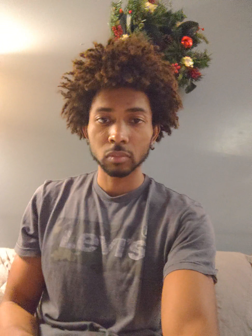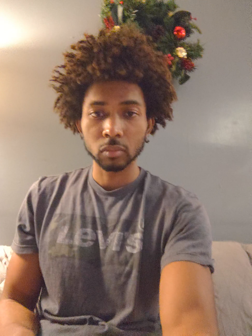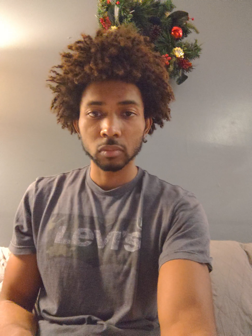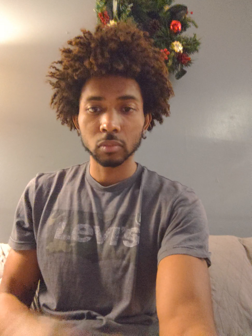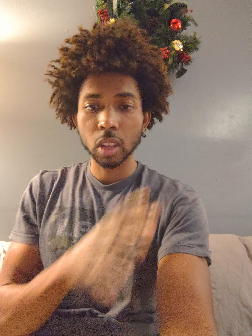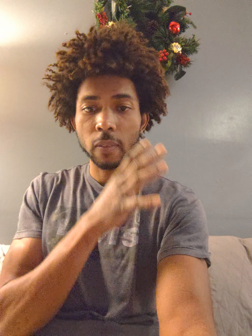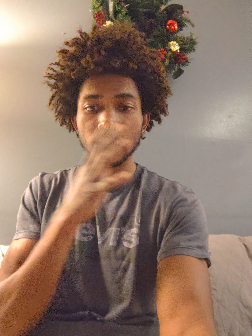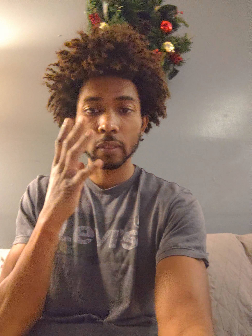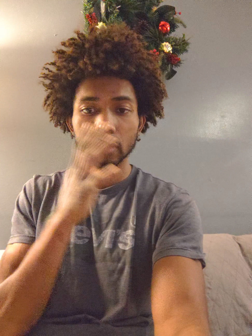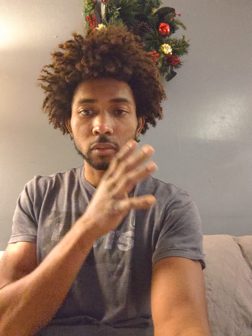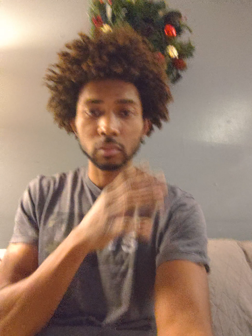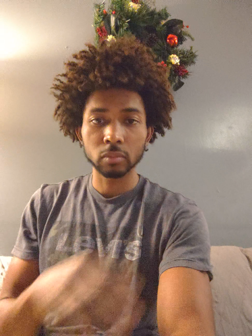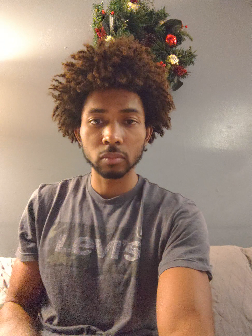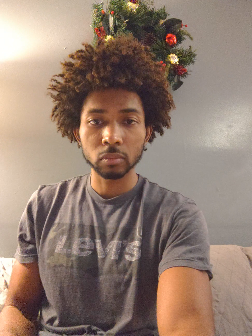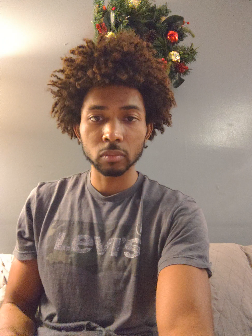farm